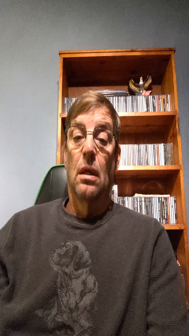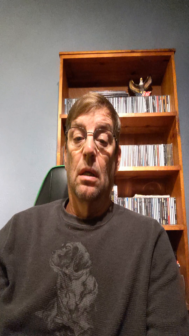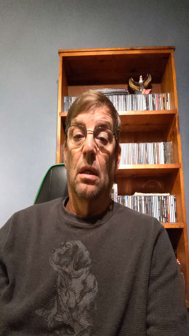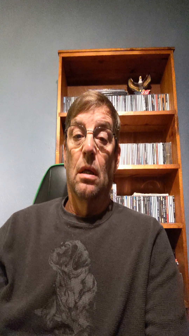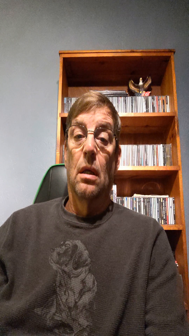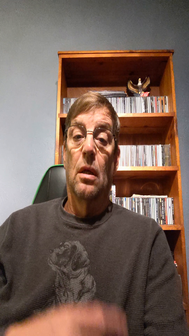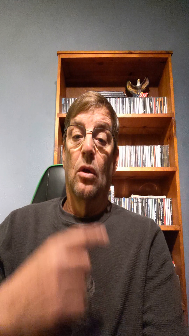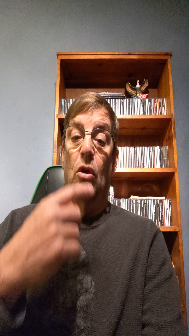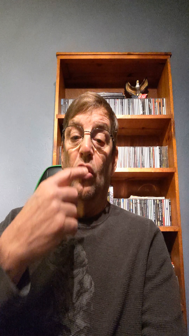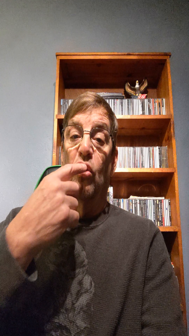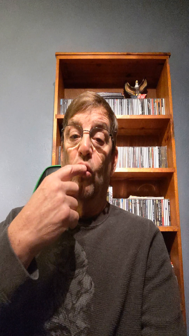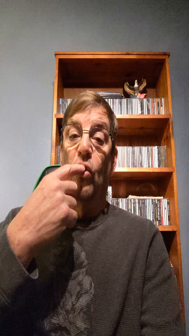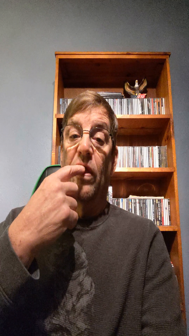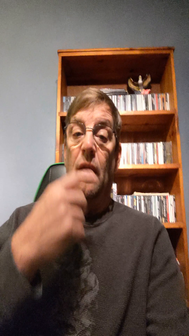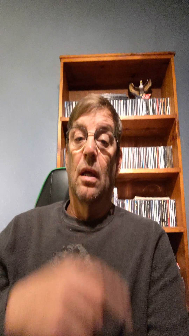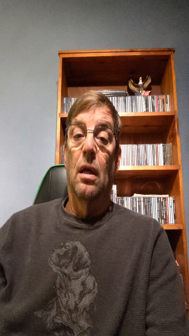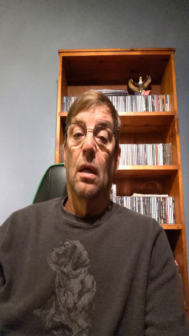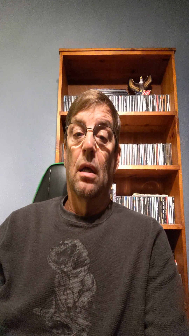tooth